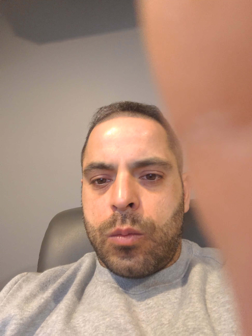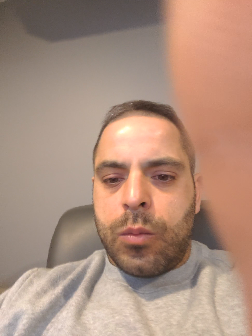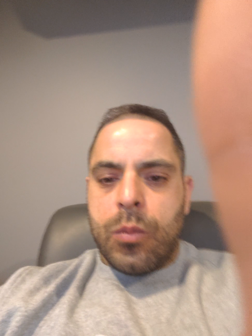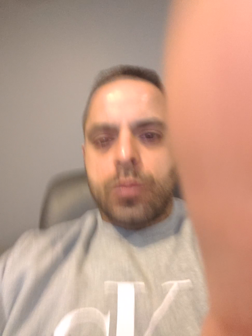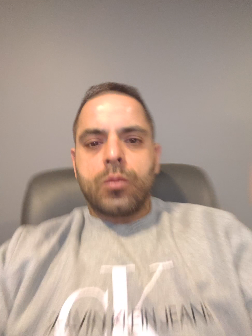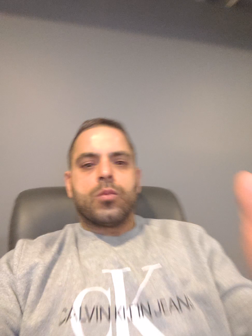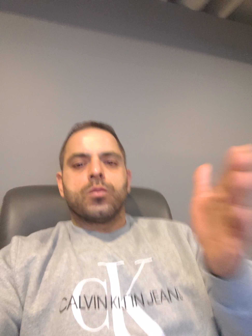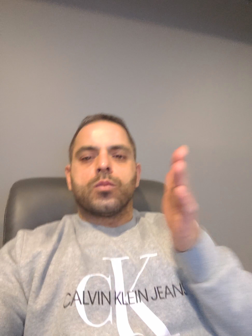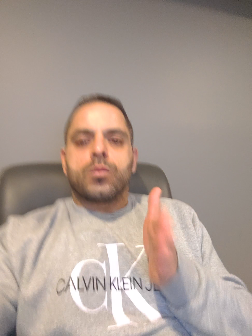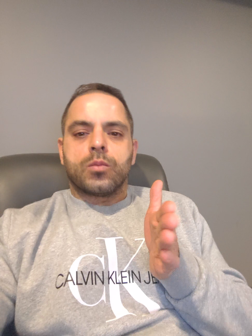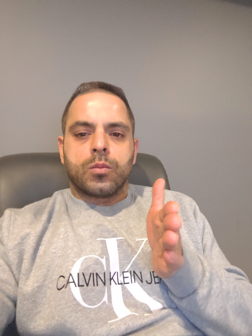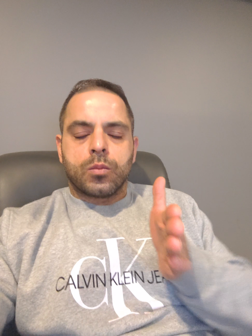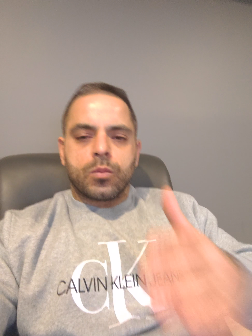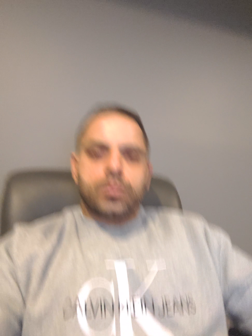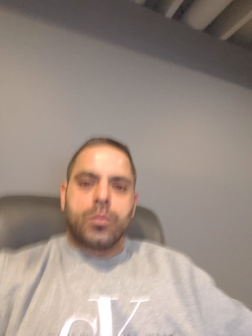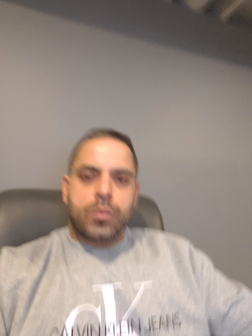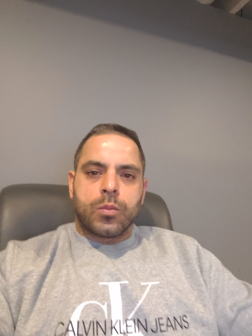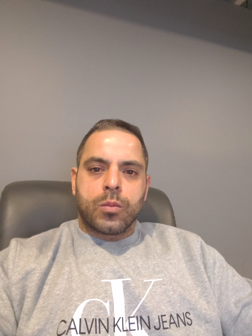beside